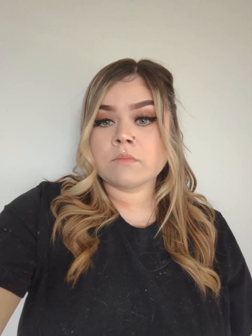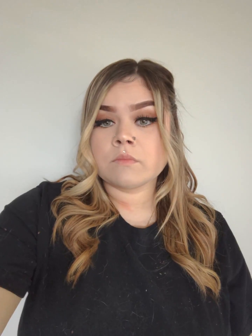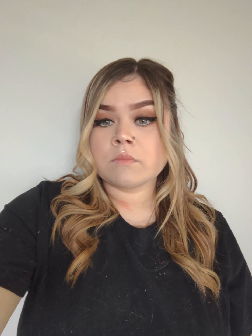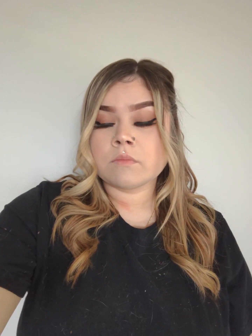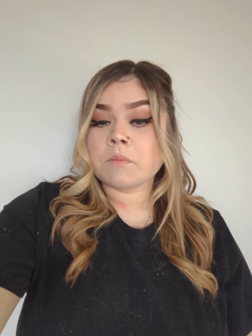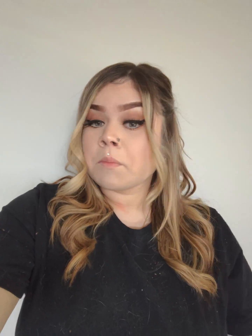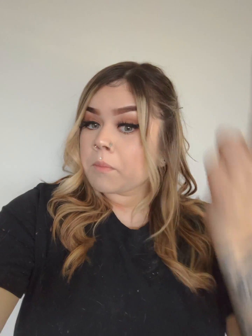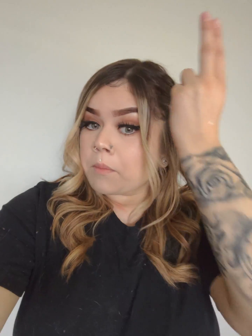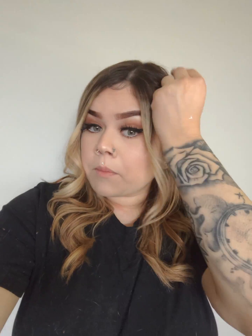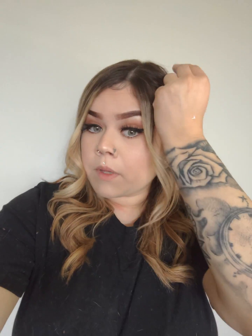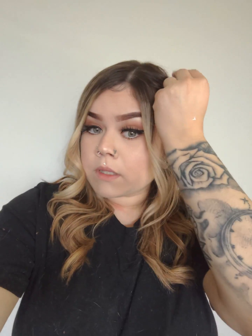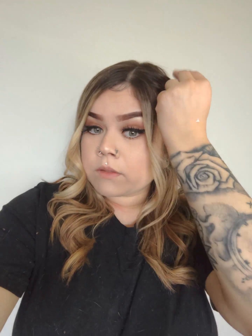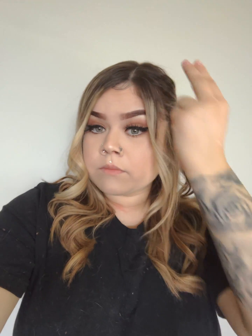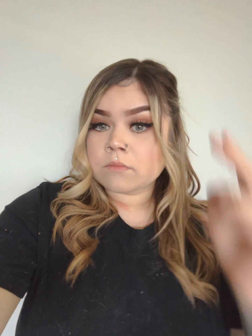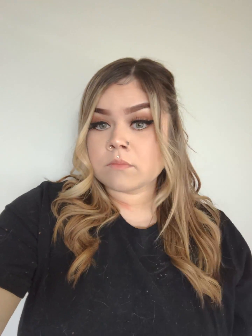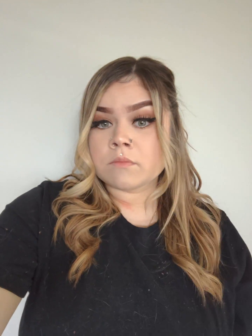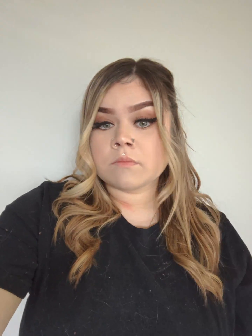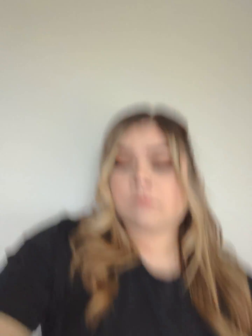bunny